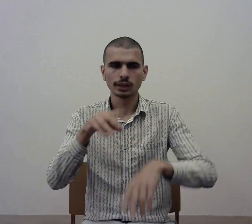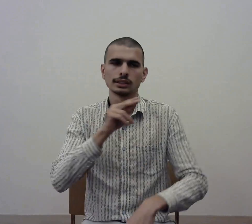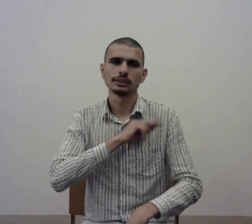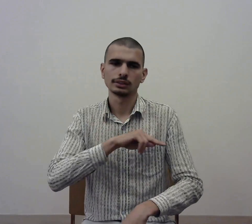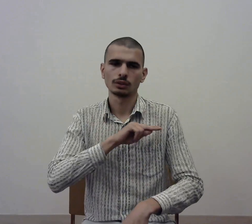iş